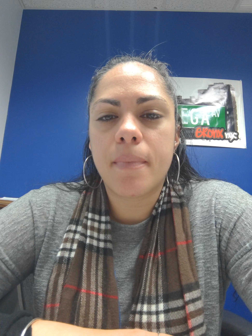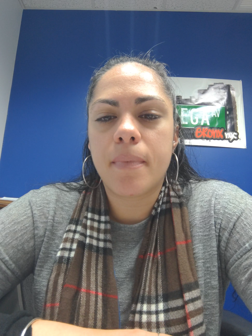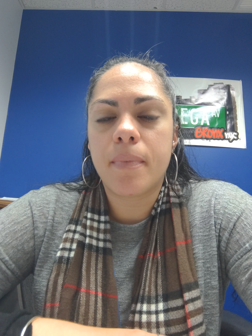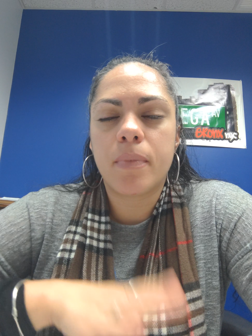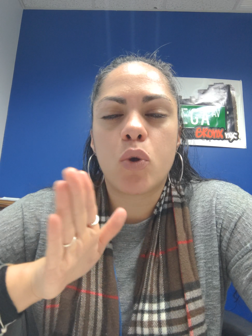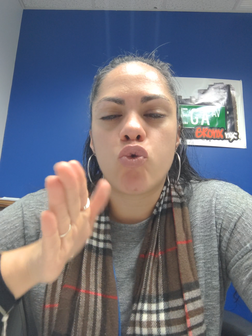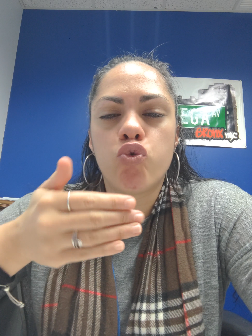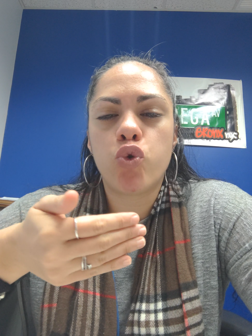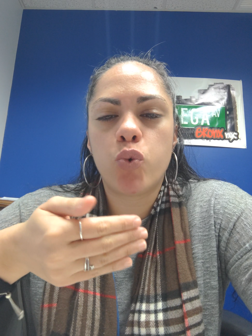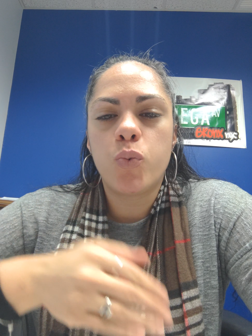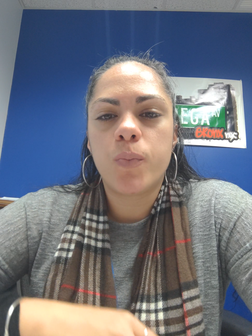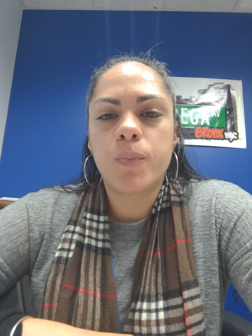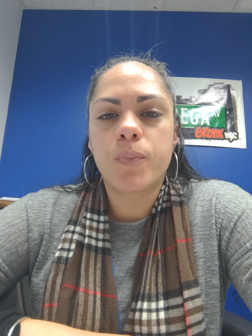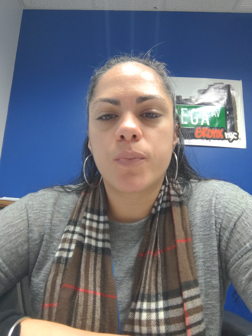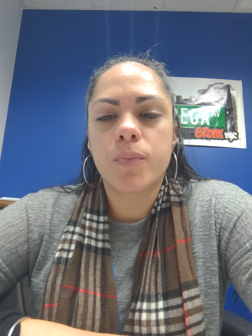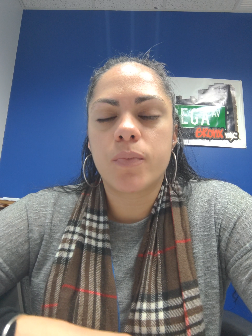room